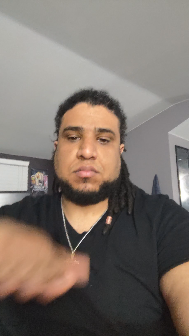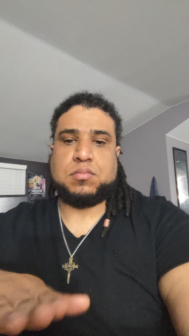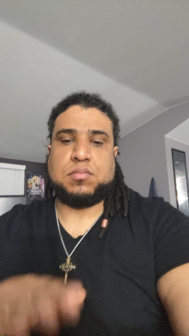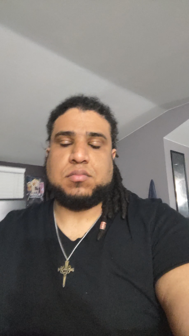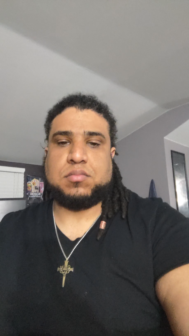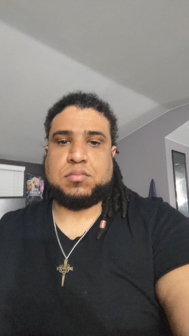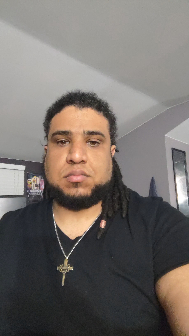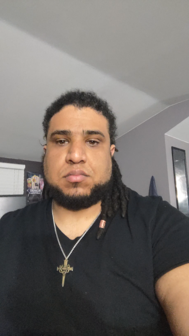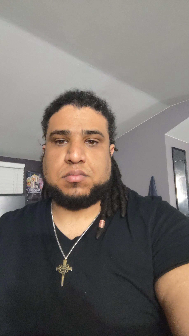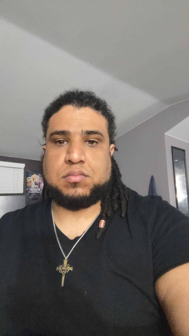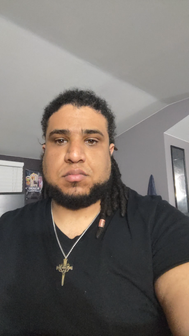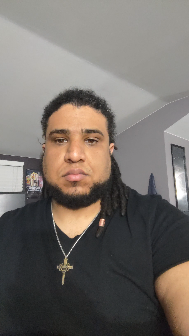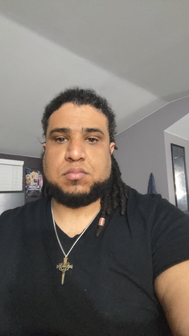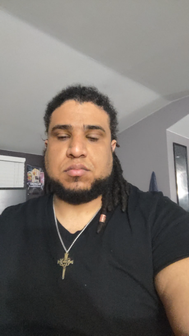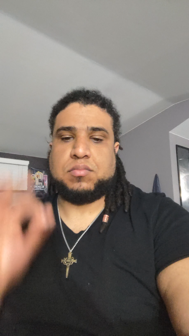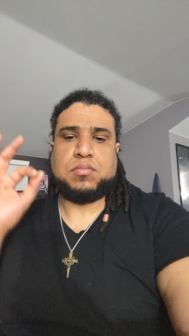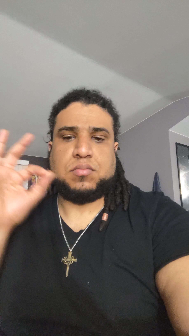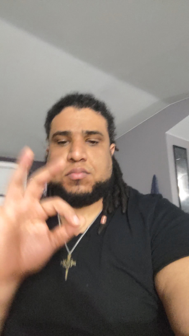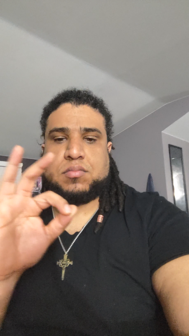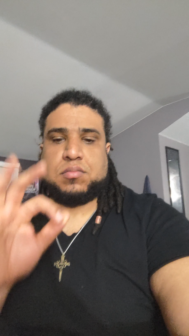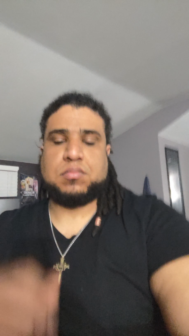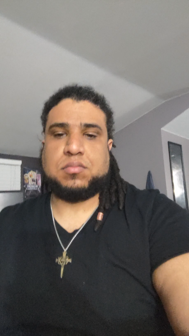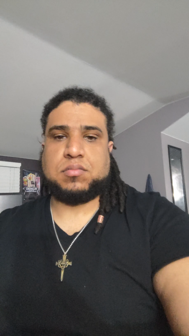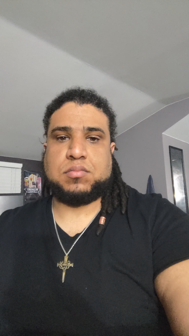fit